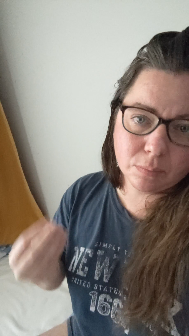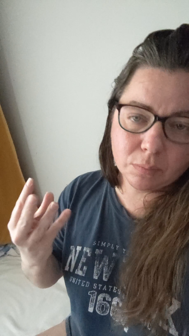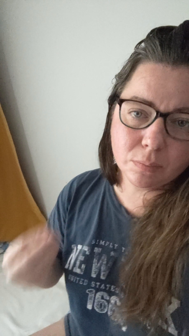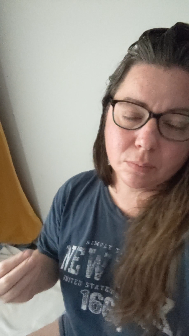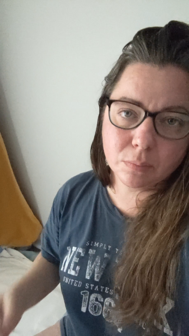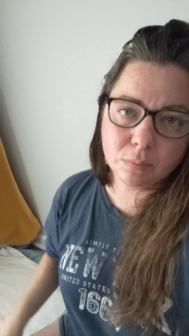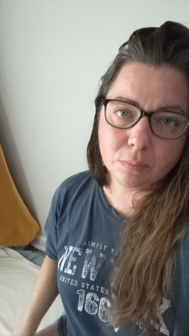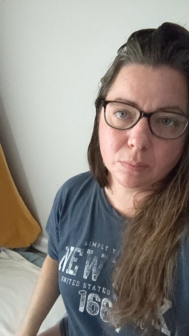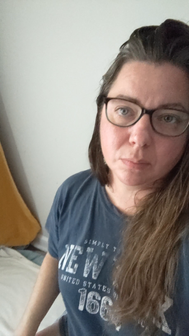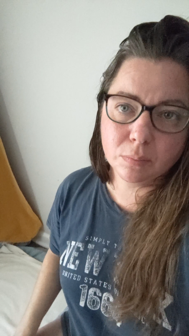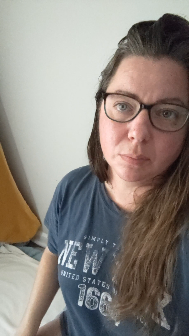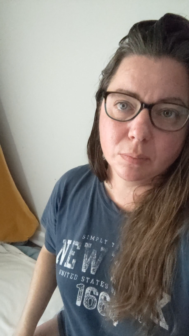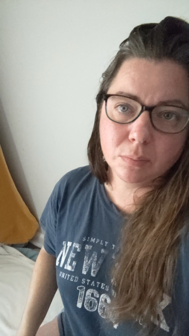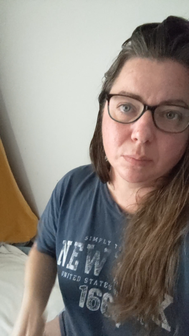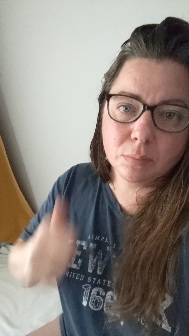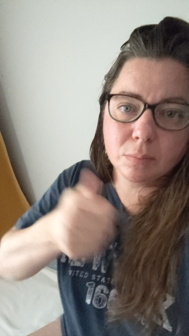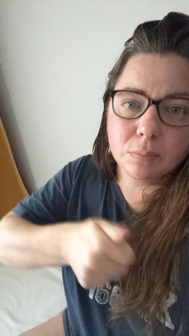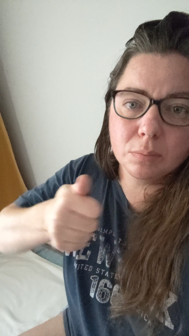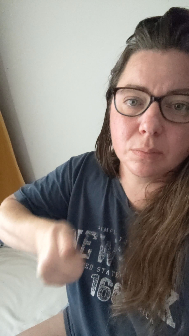each